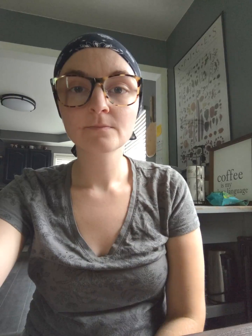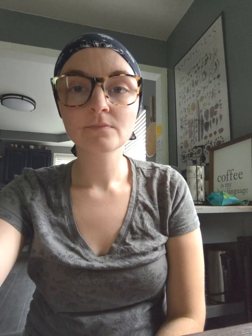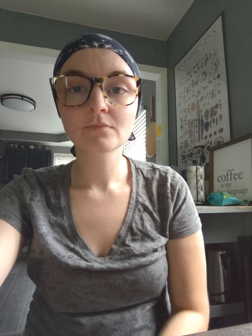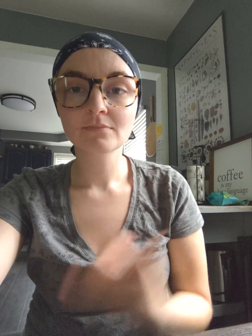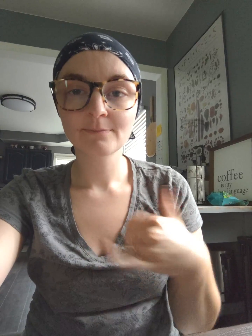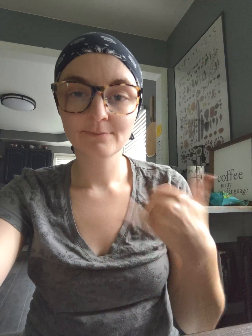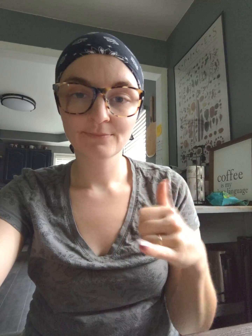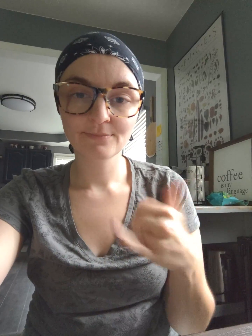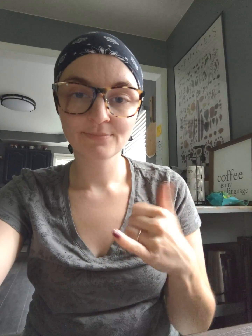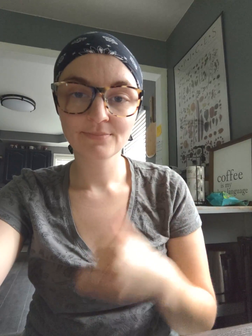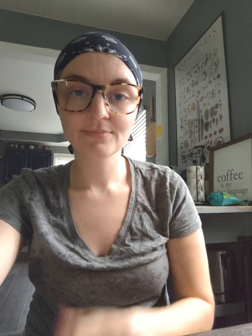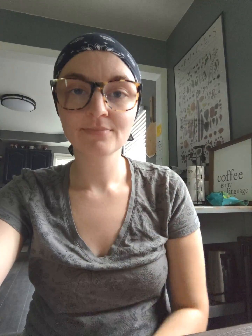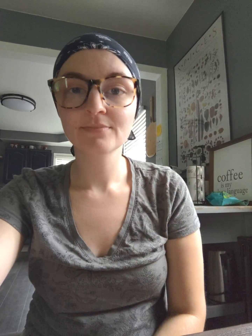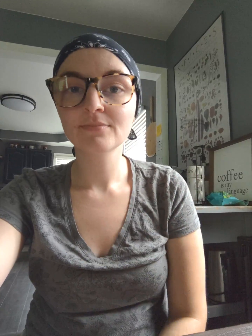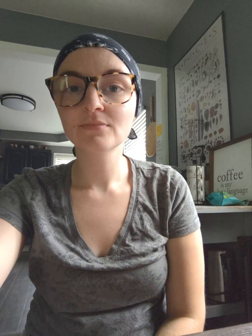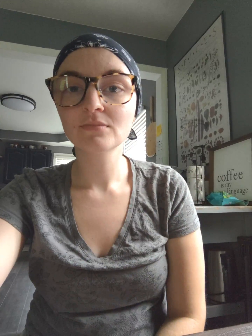play